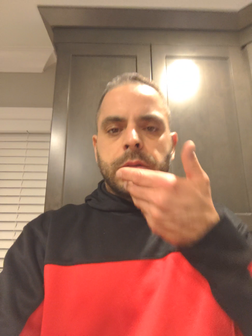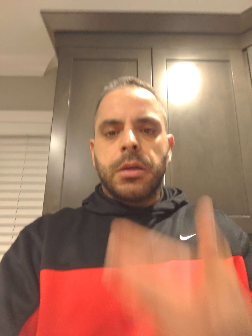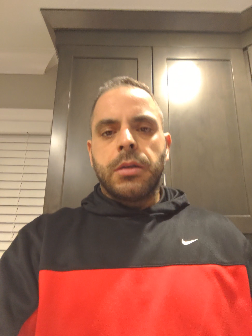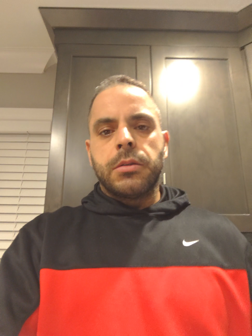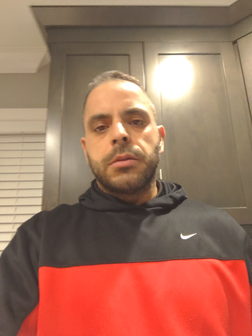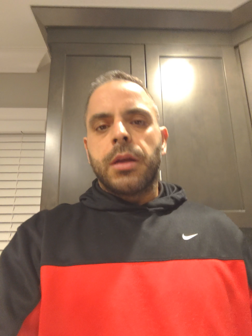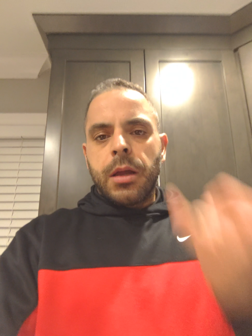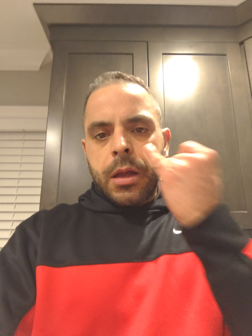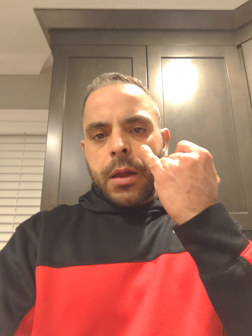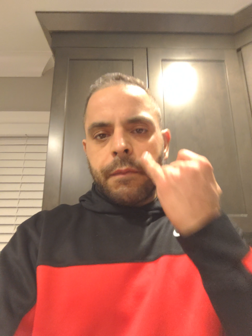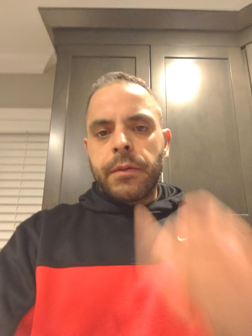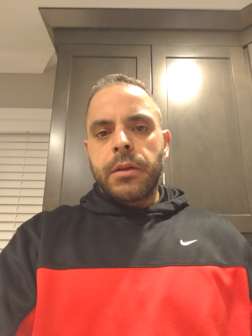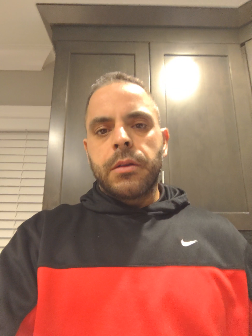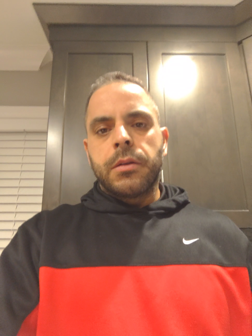if